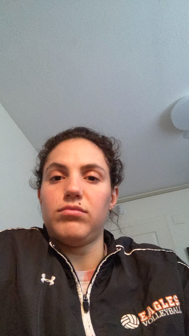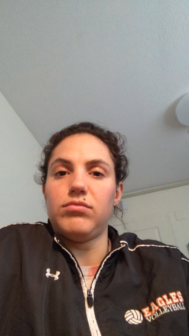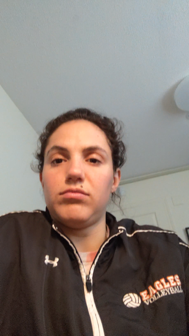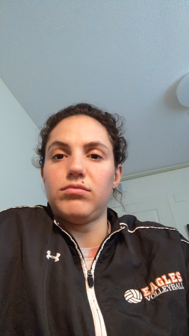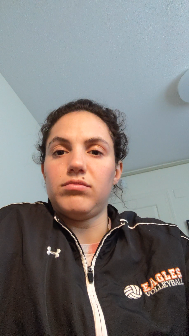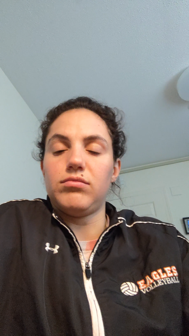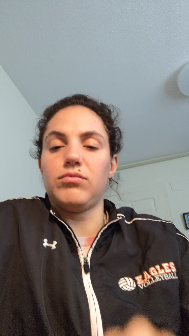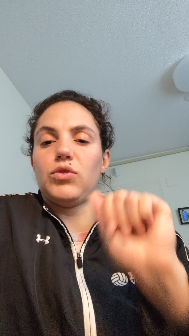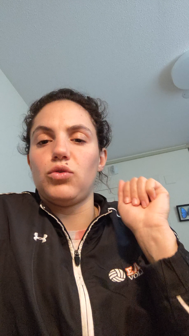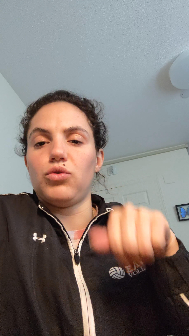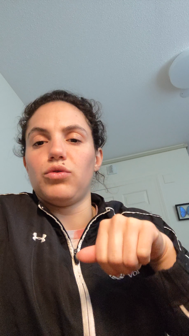could